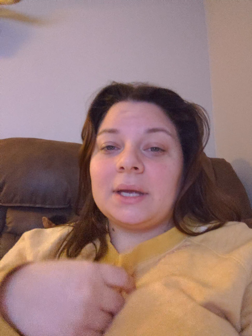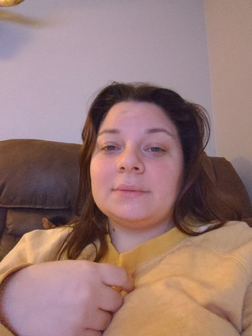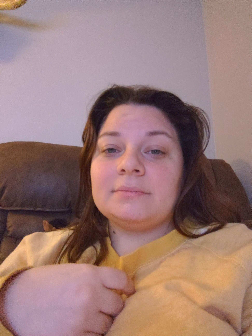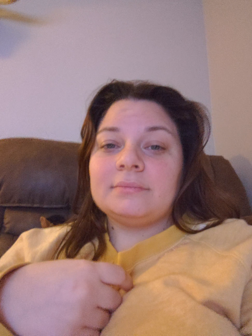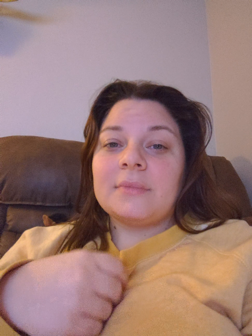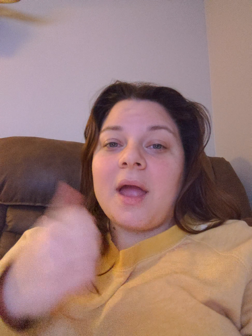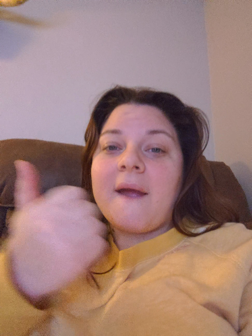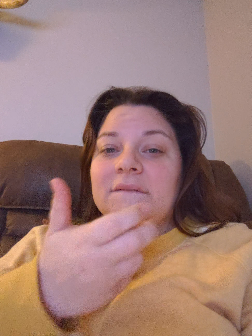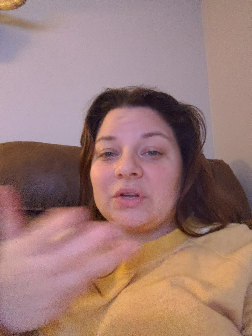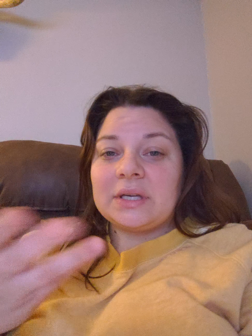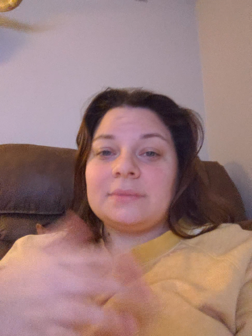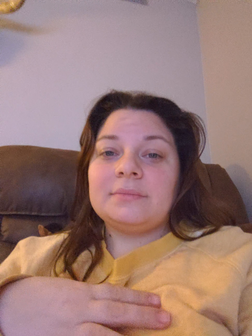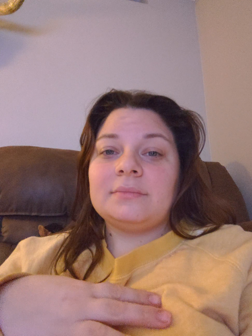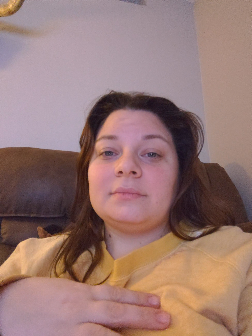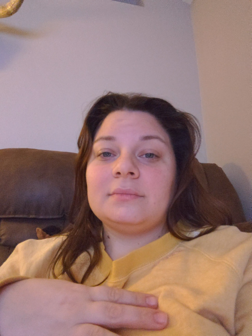every